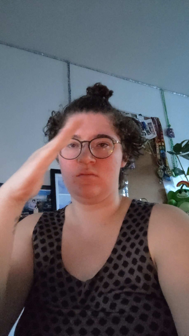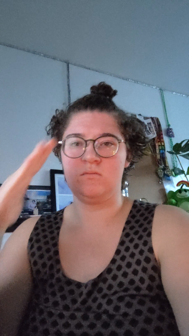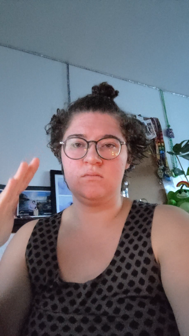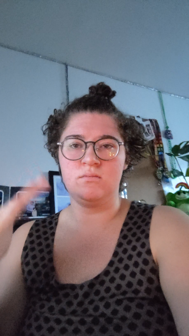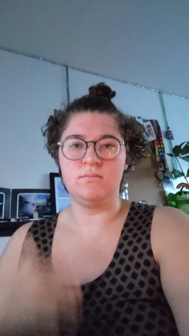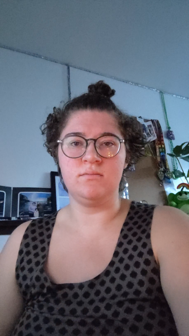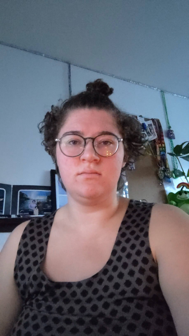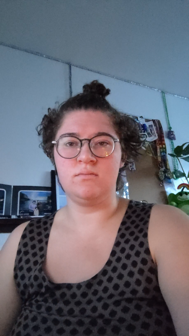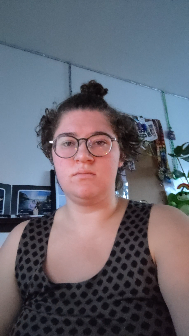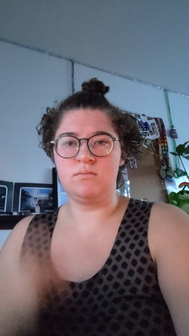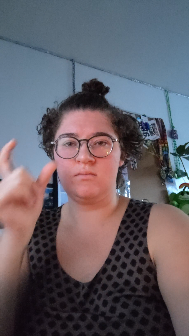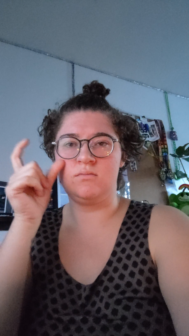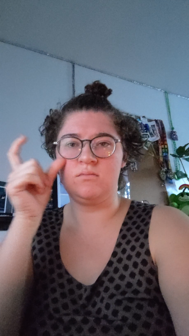glasses